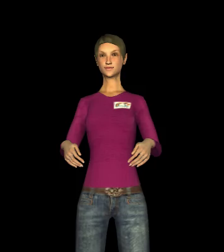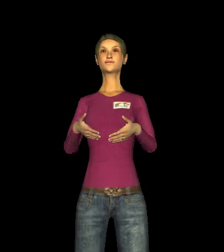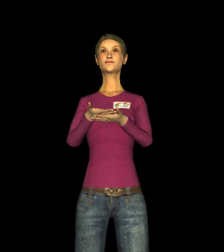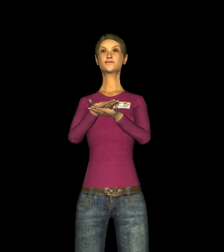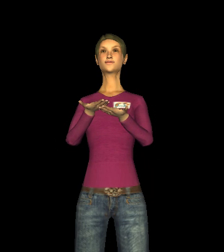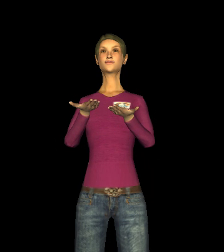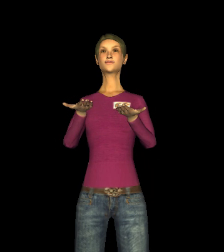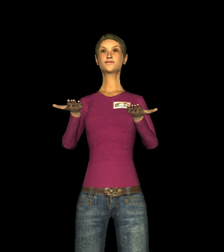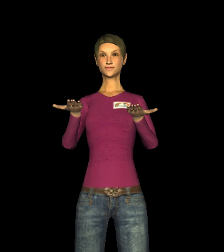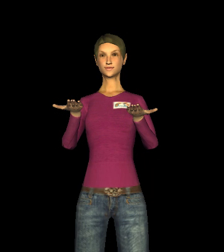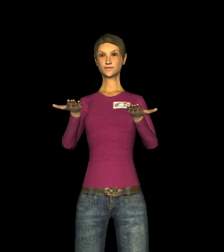بسيط